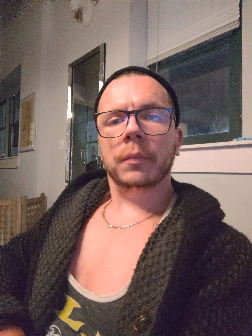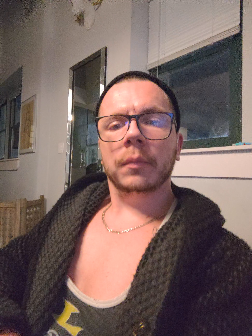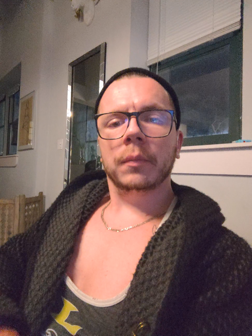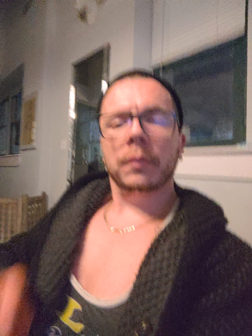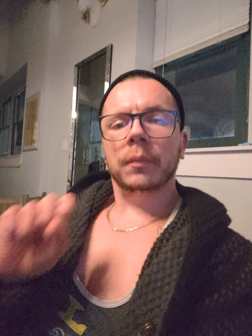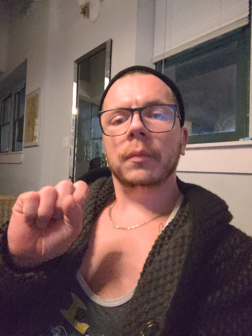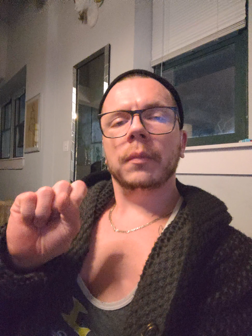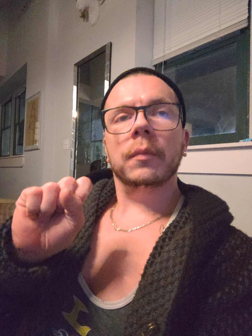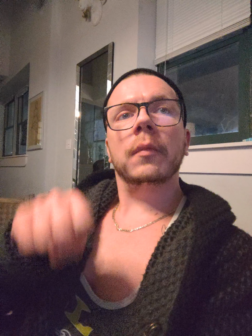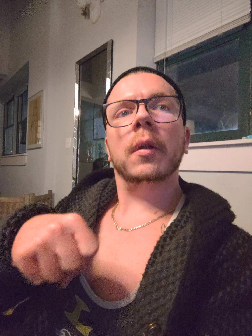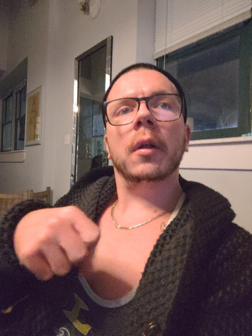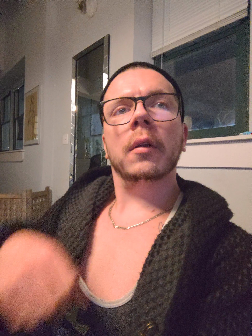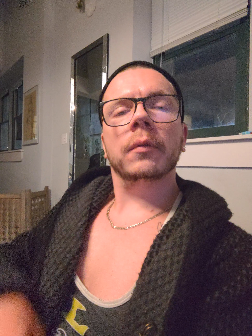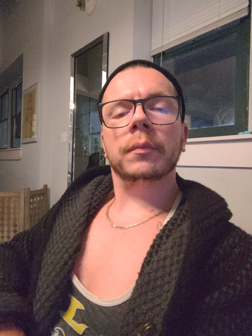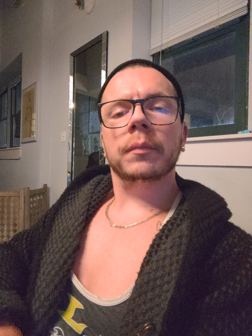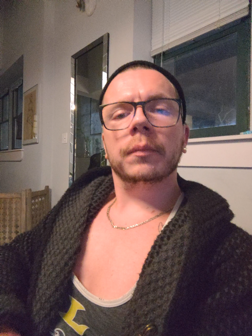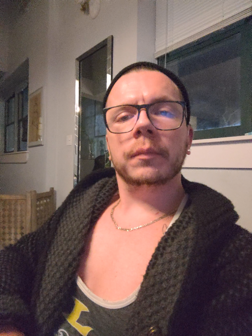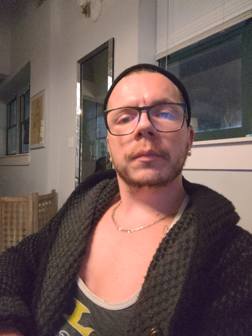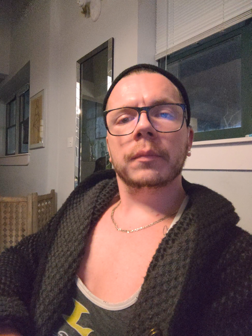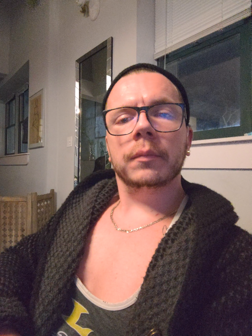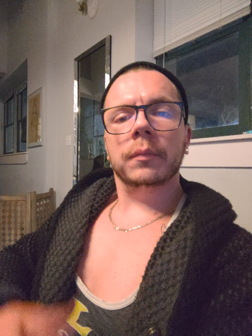can